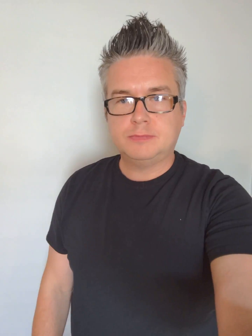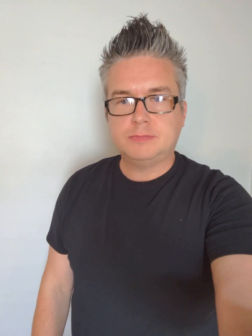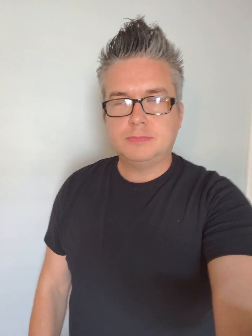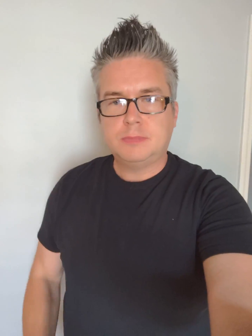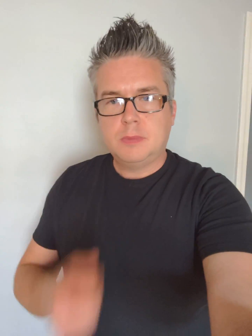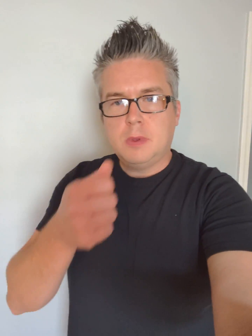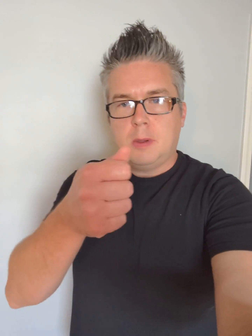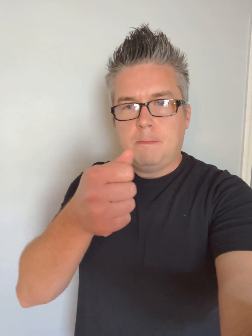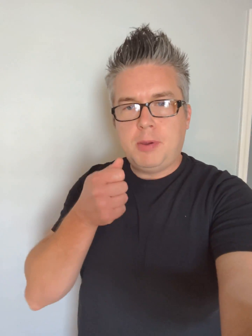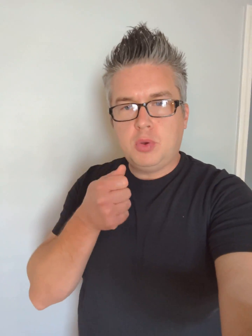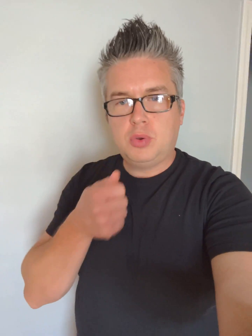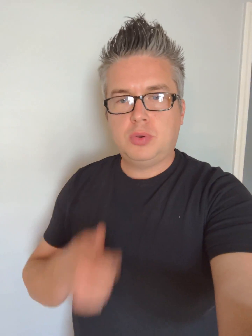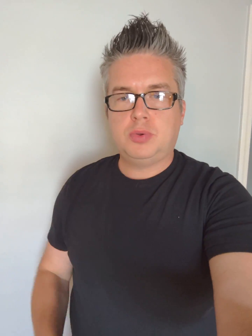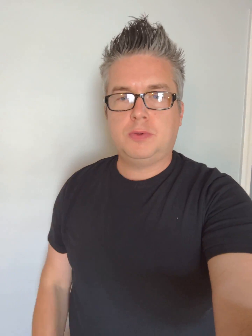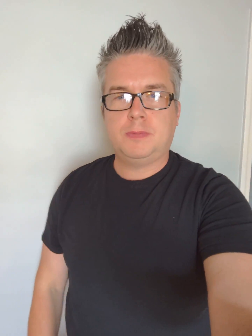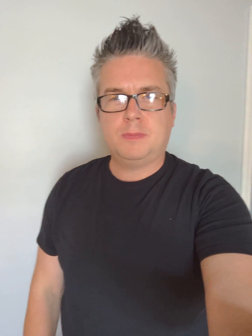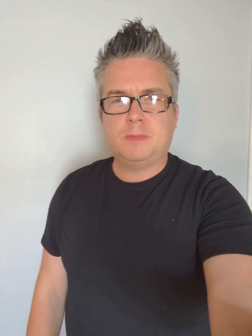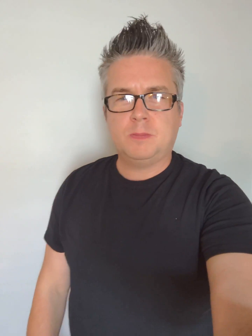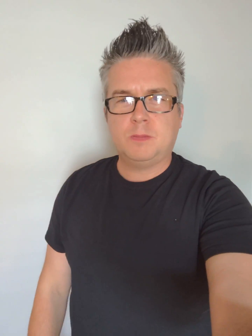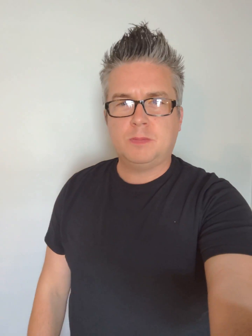pull